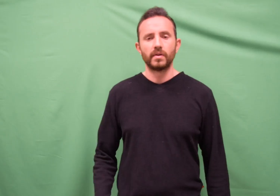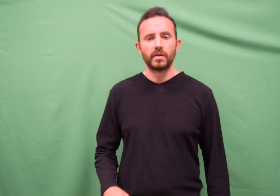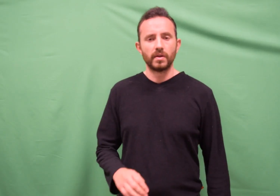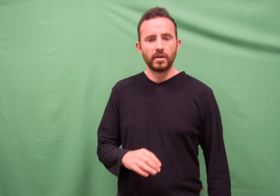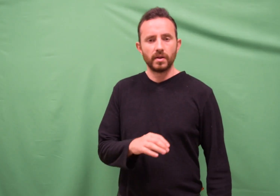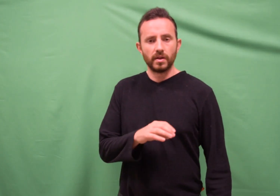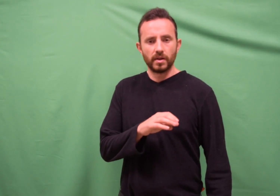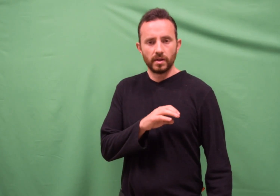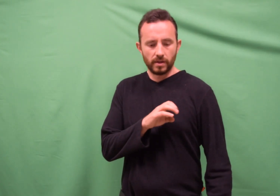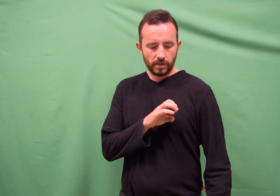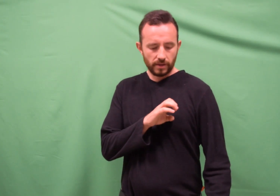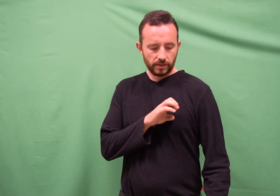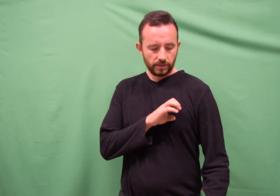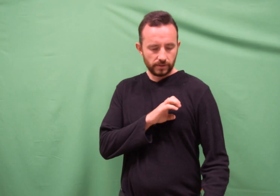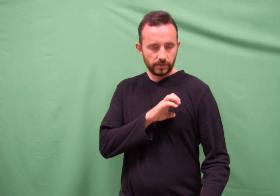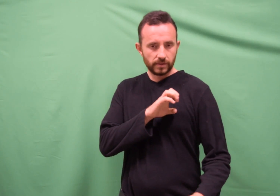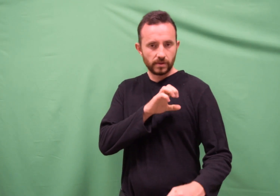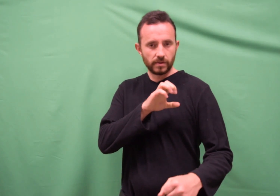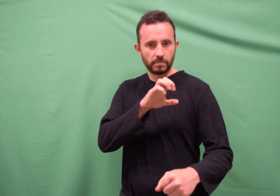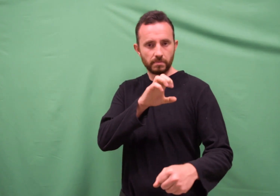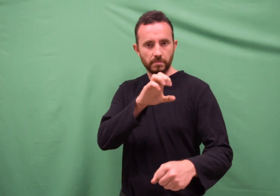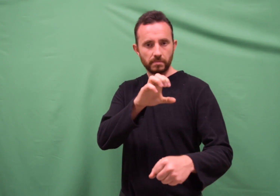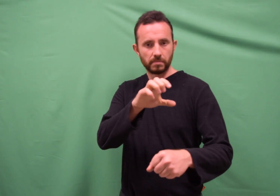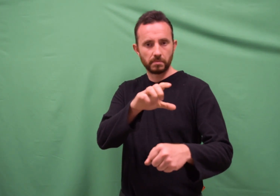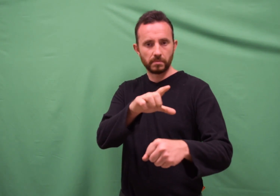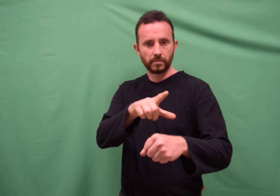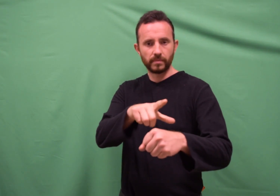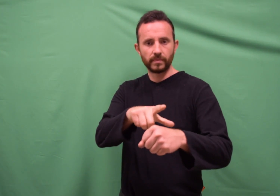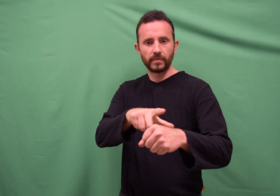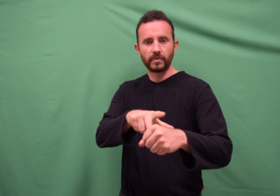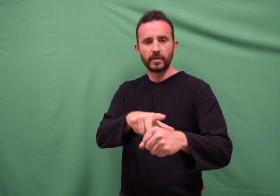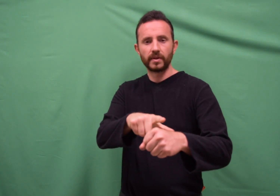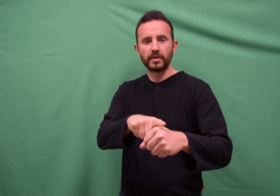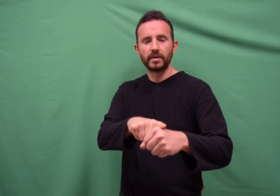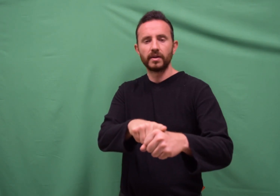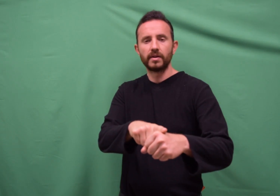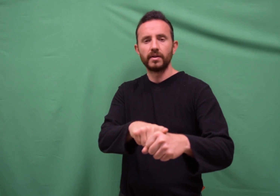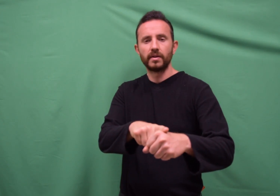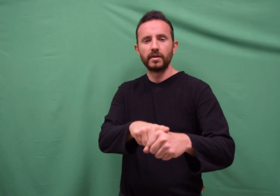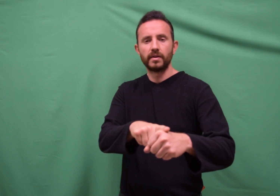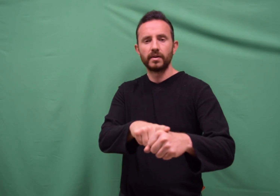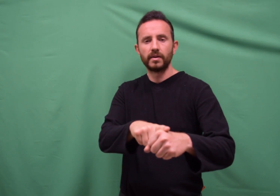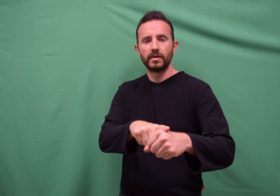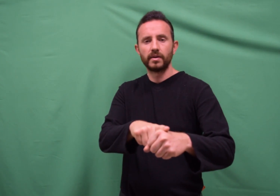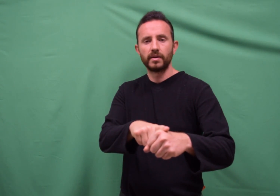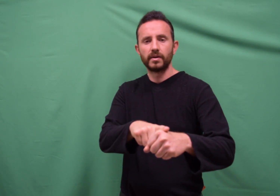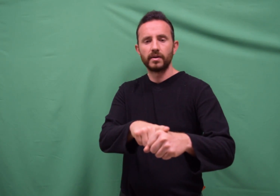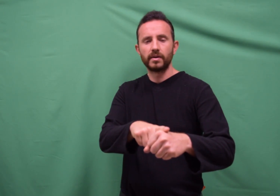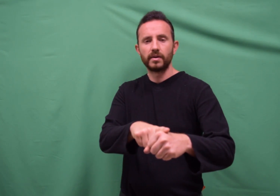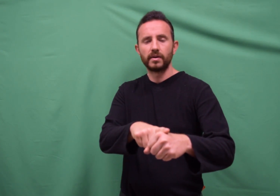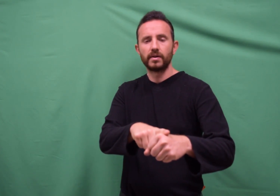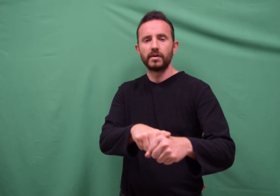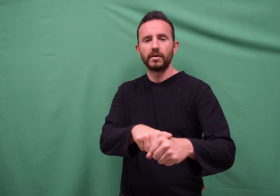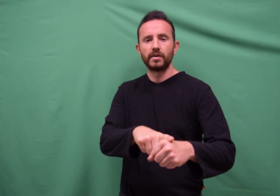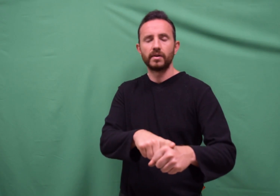especial